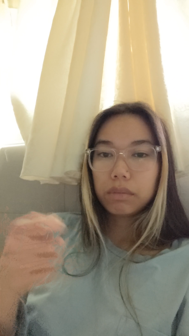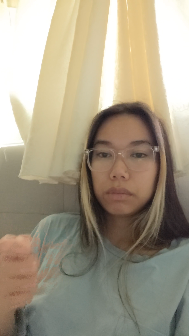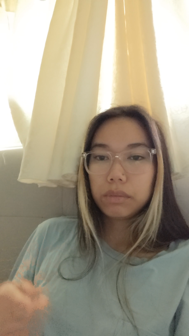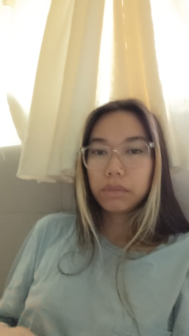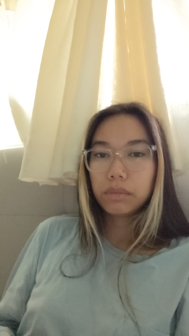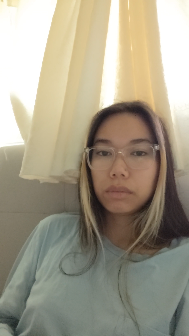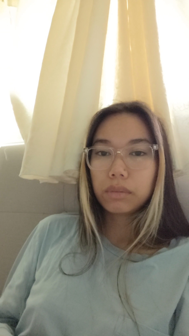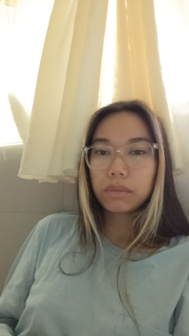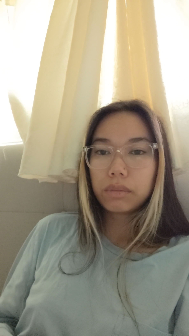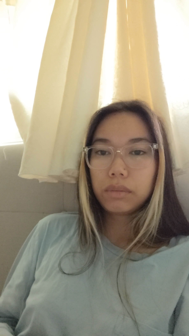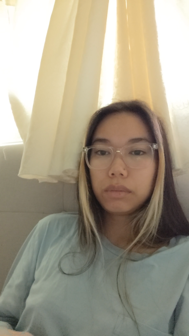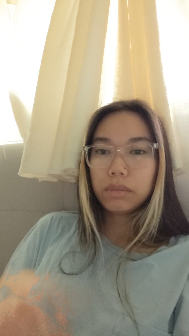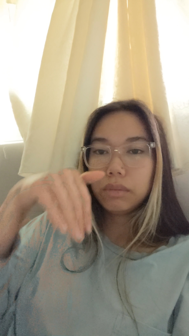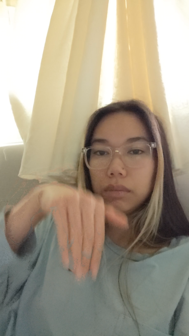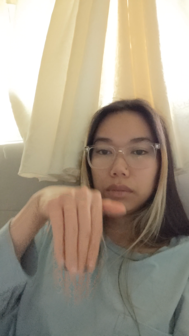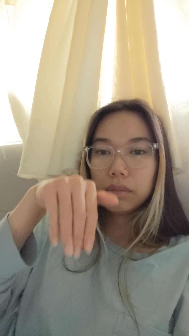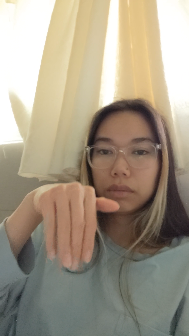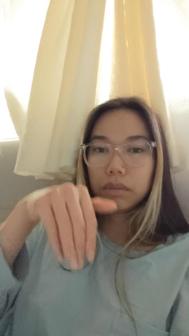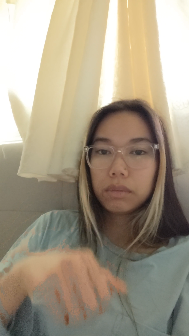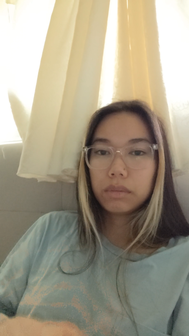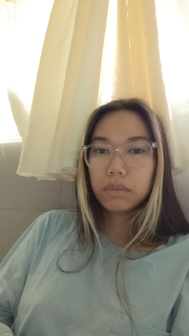night night